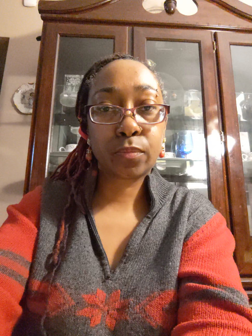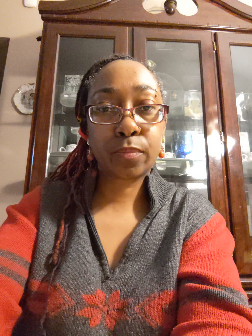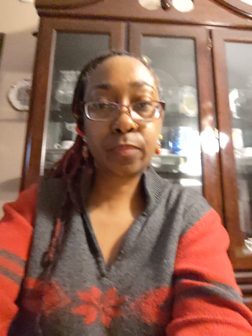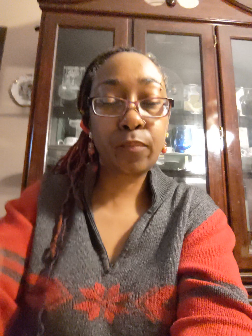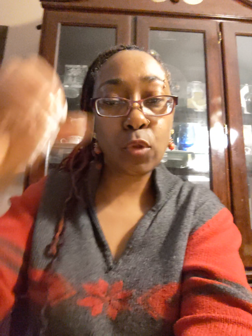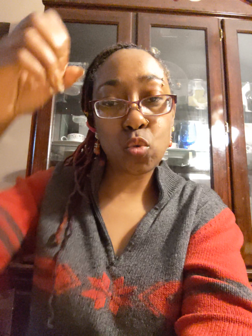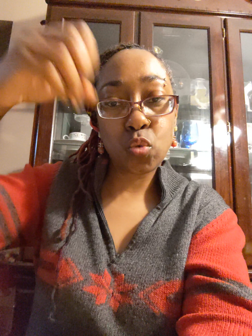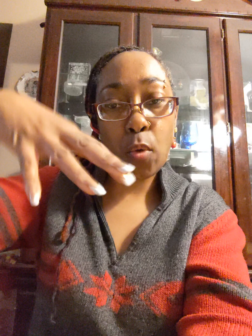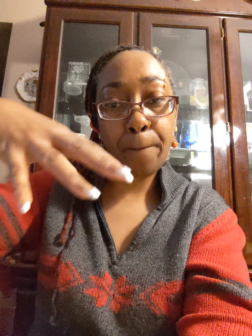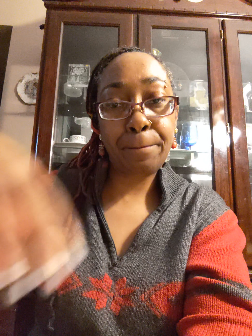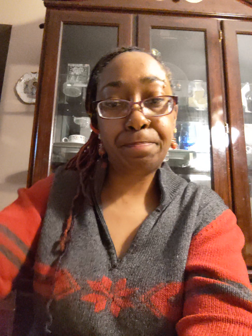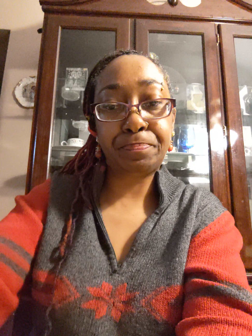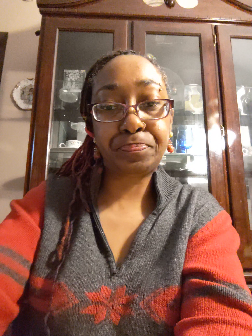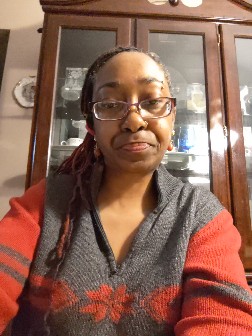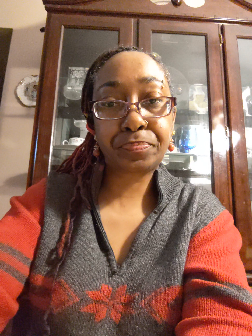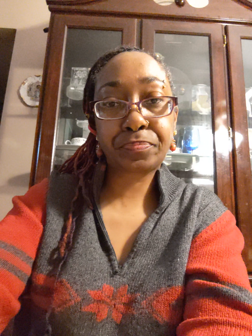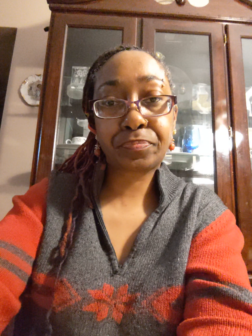drop